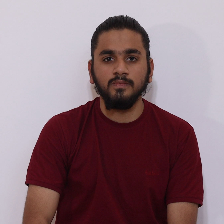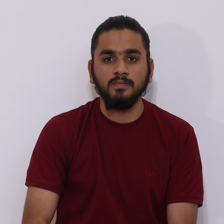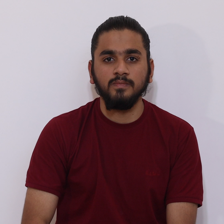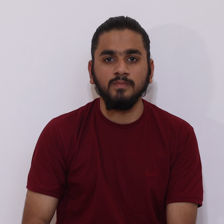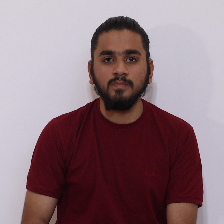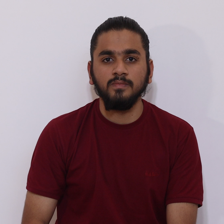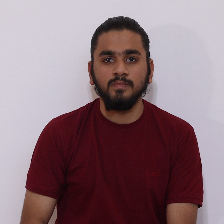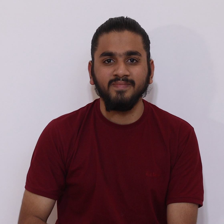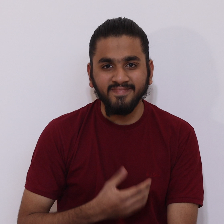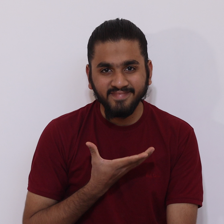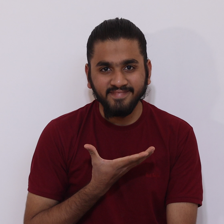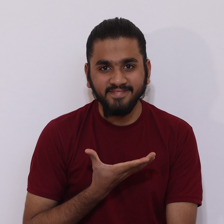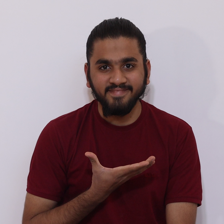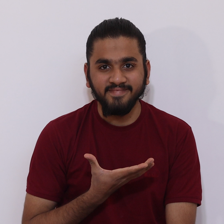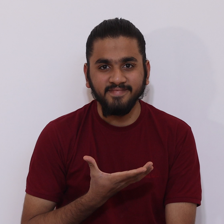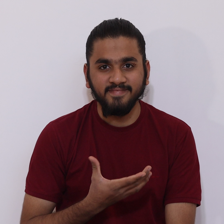glad